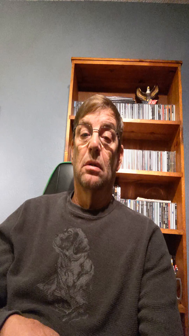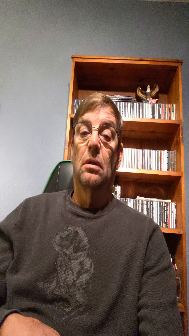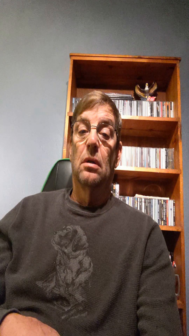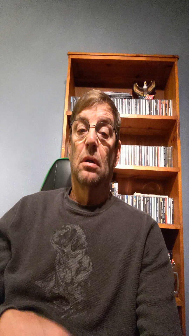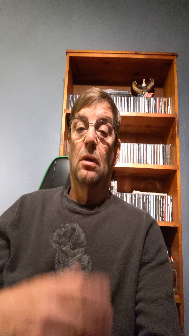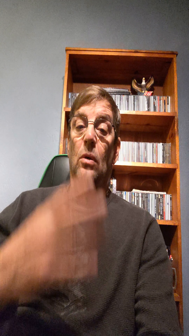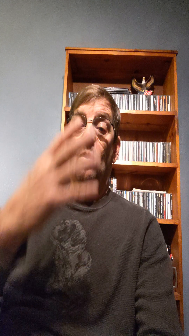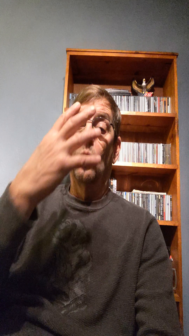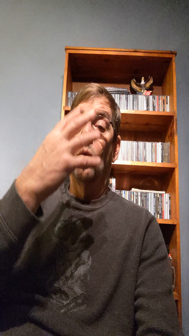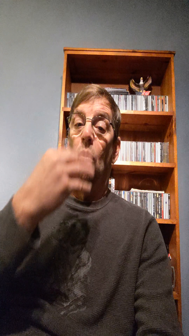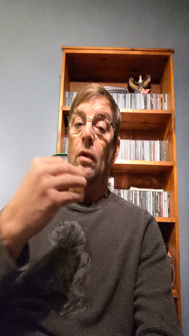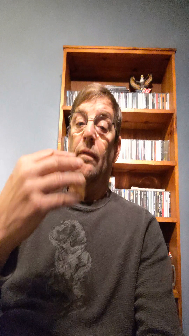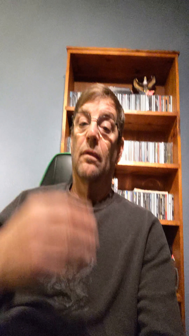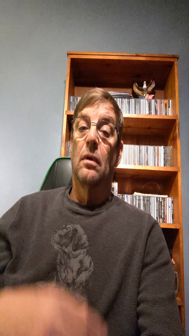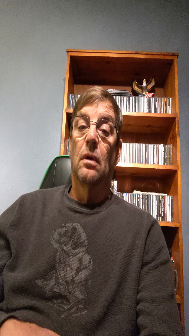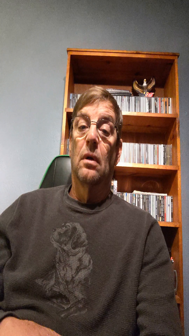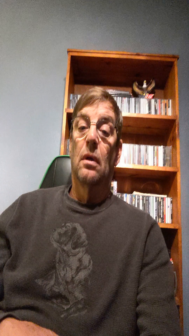wolf